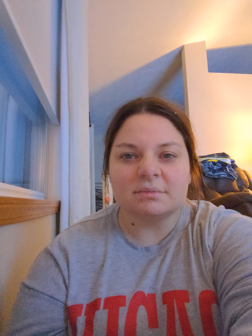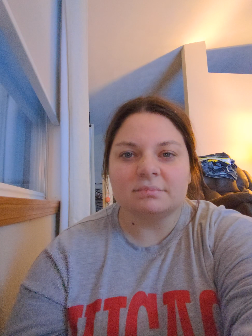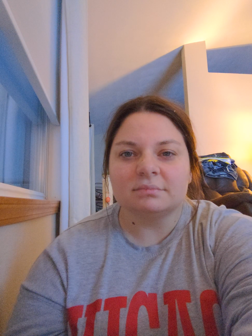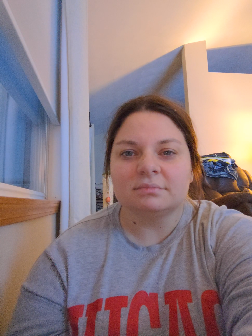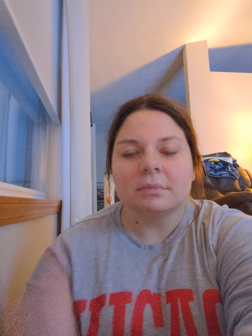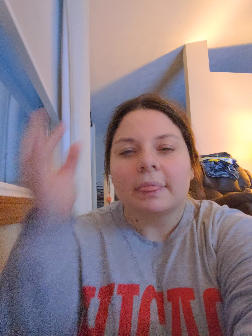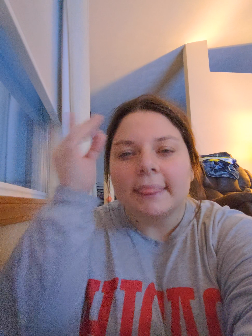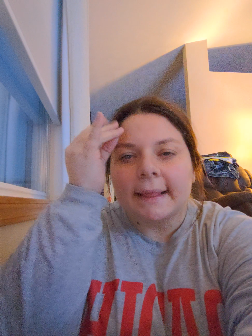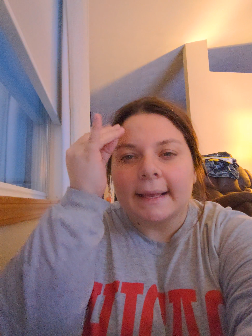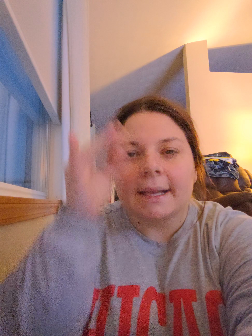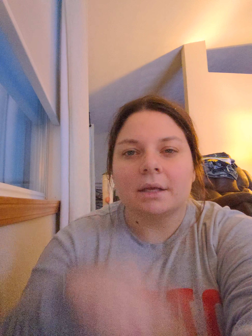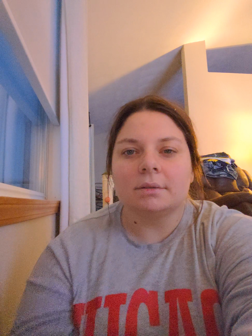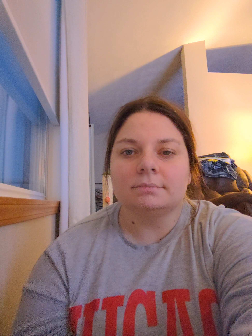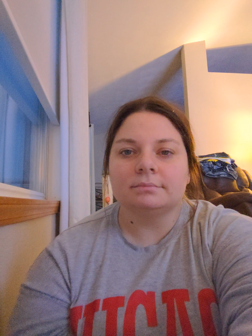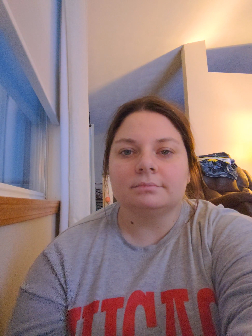think